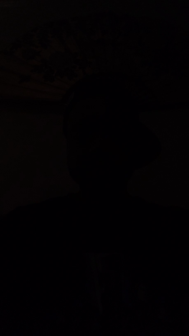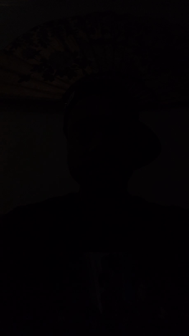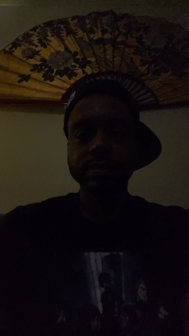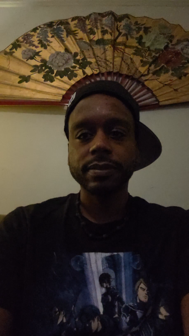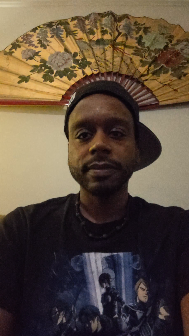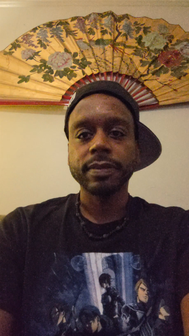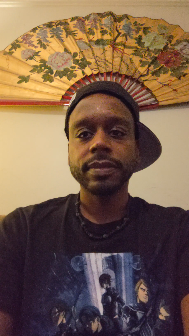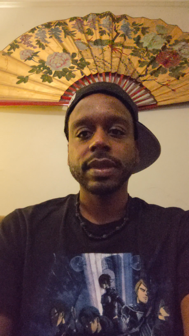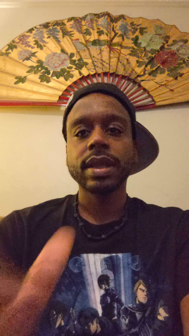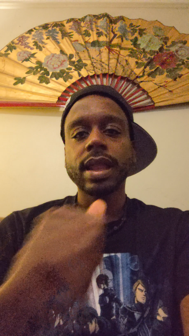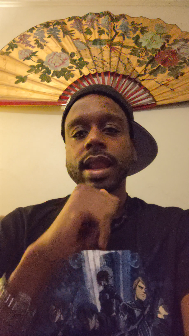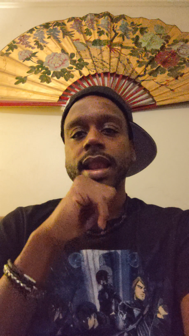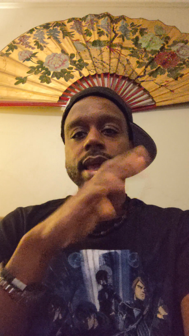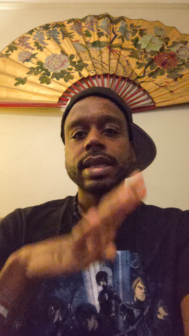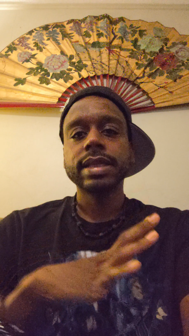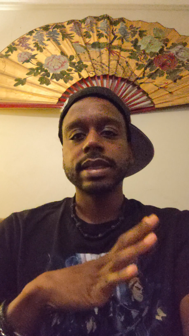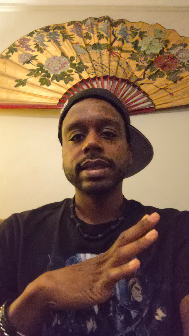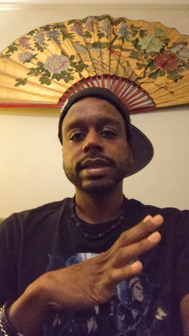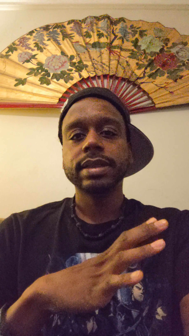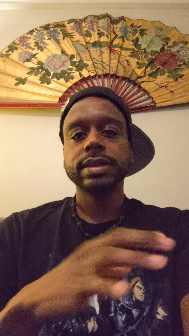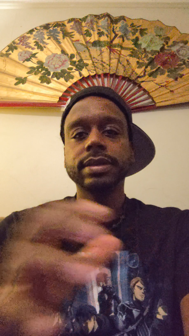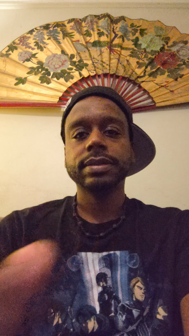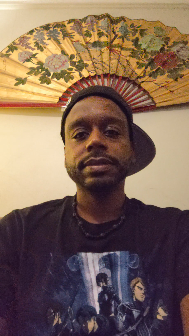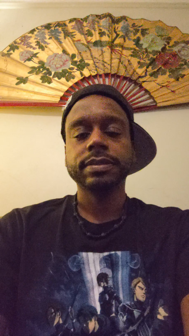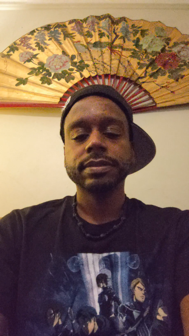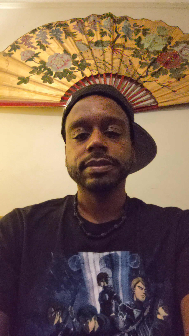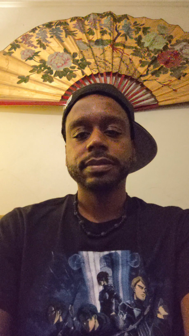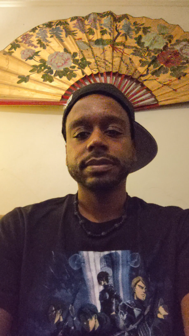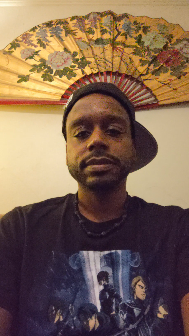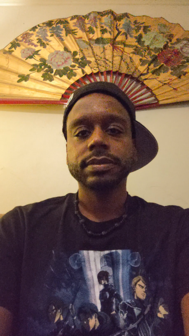lady